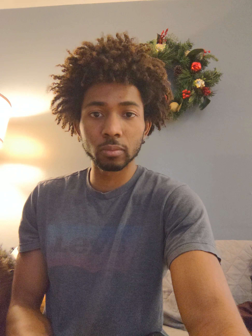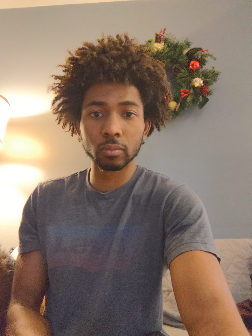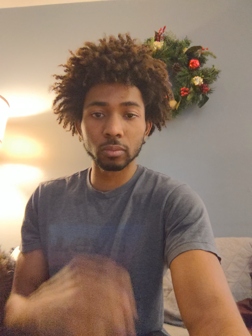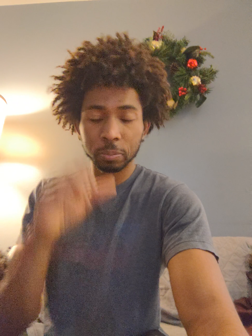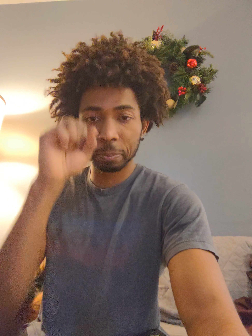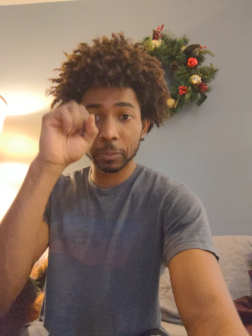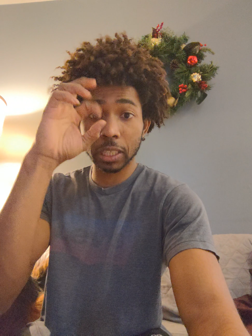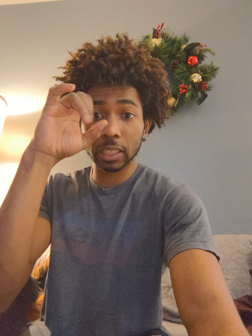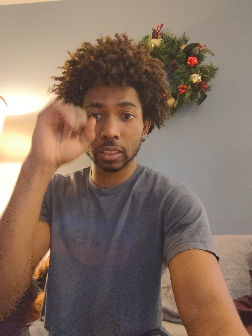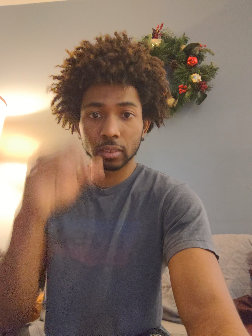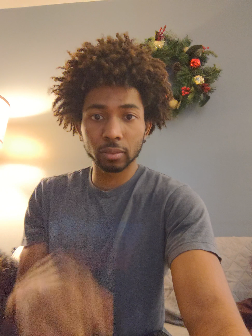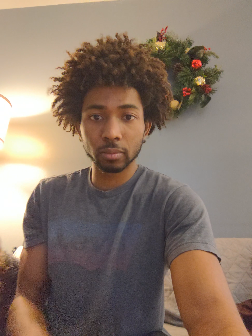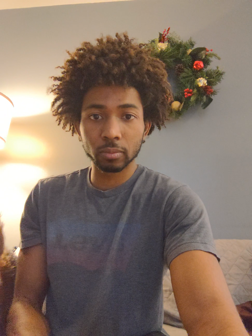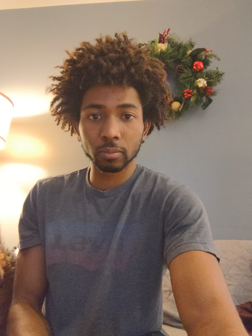awake